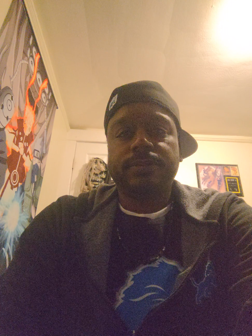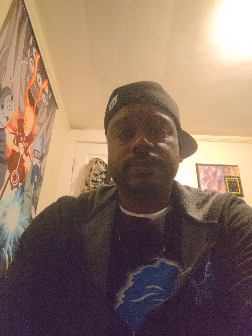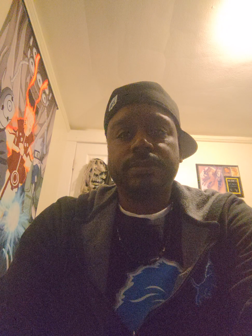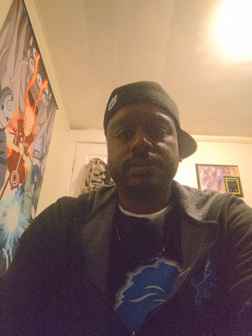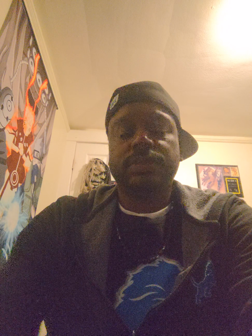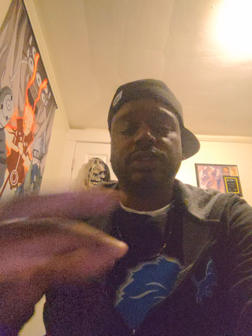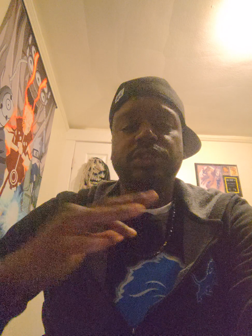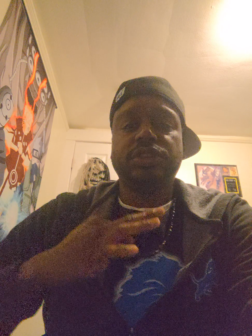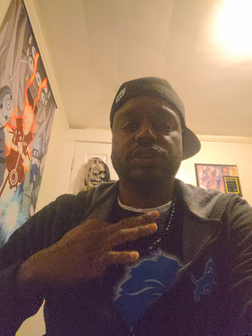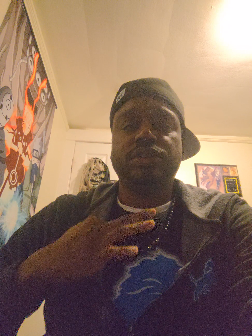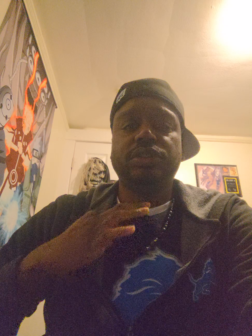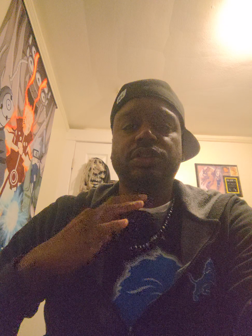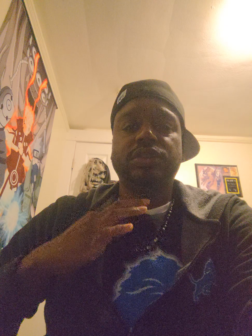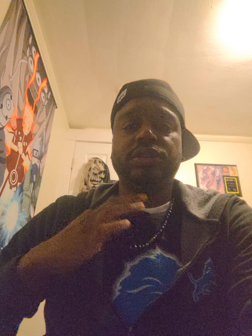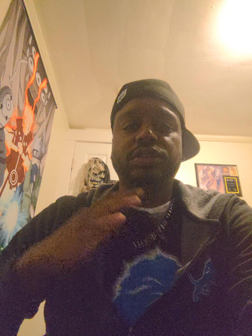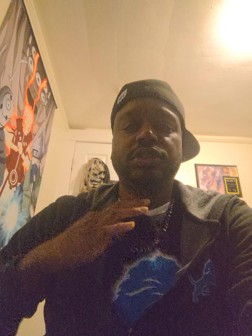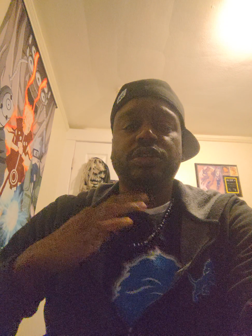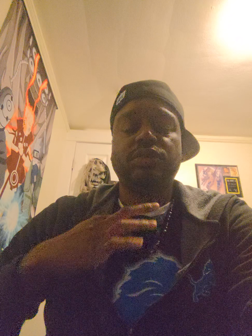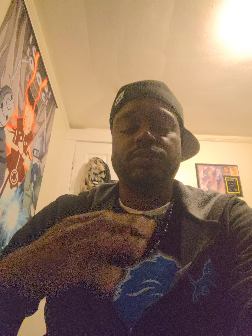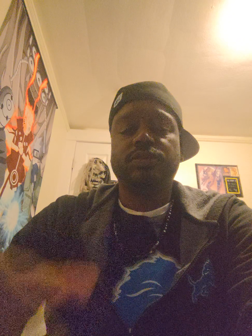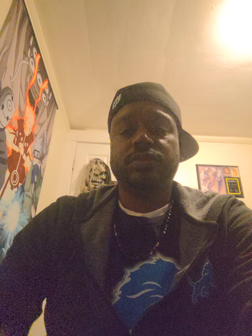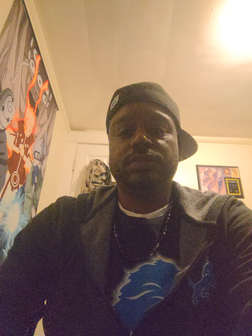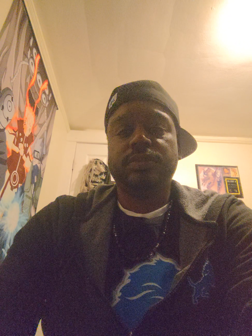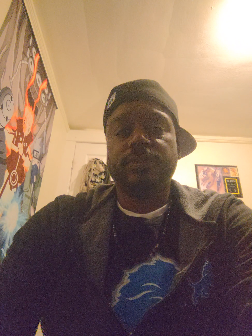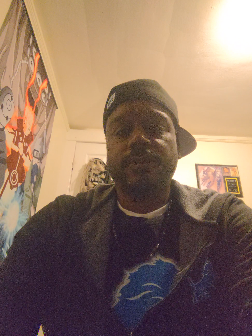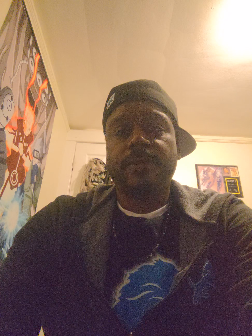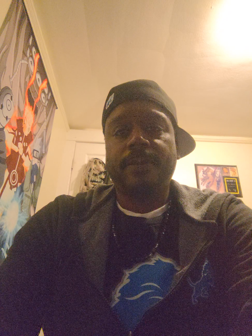shirt